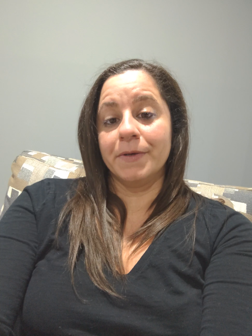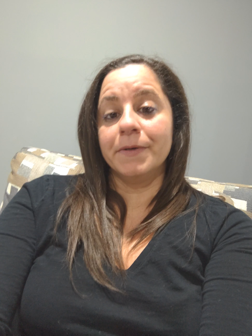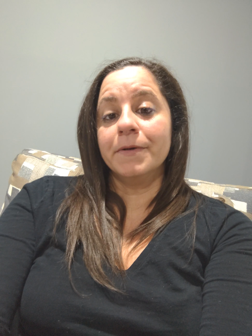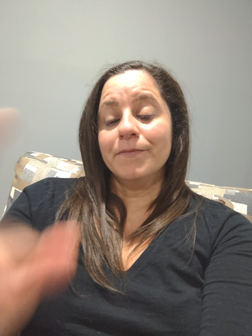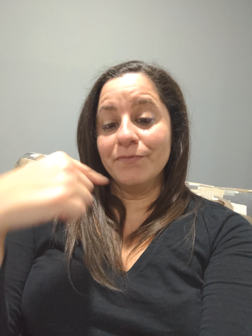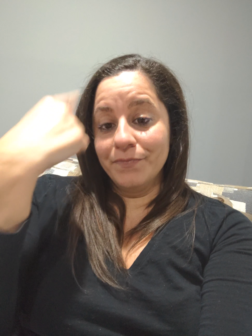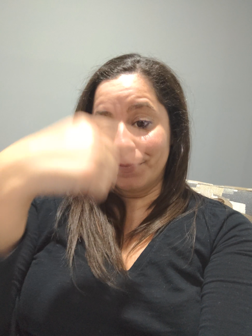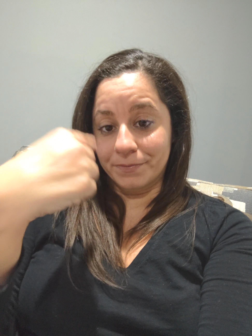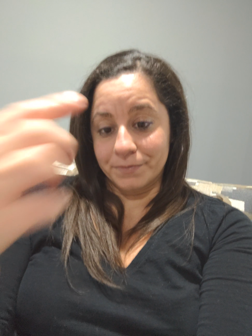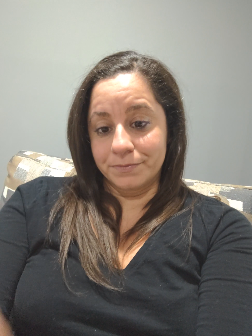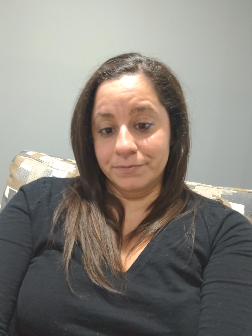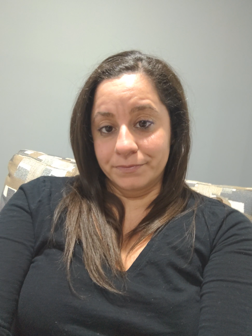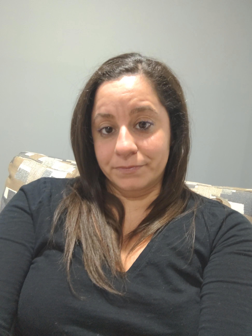face